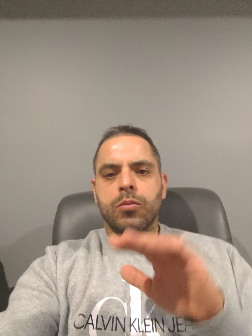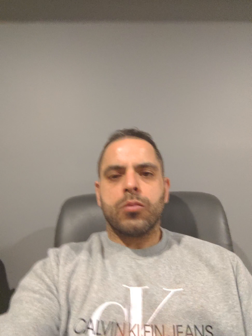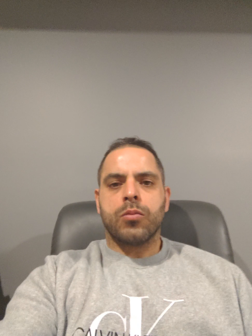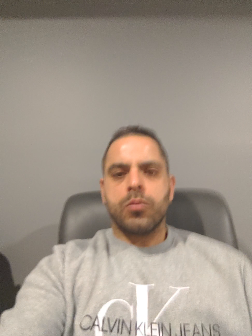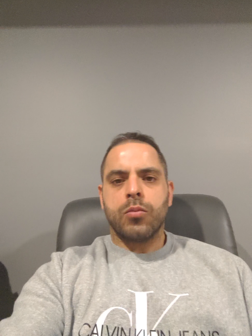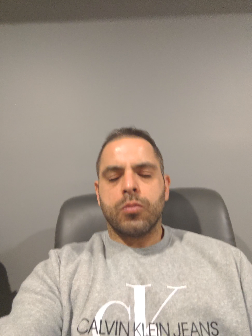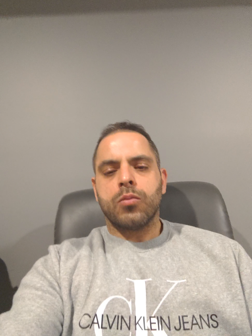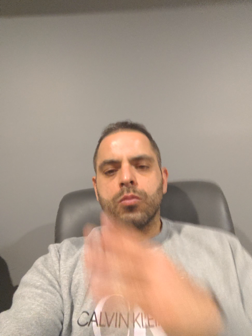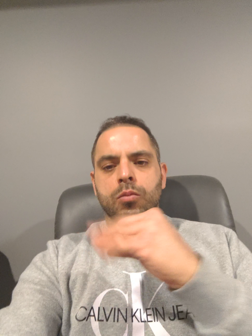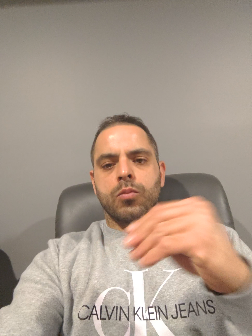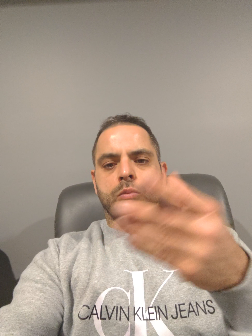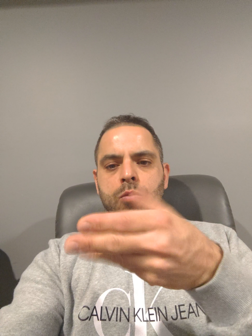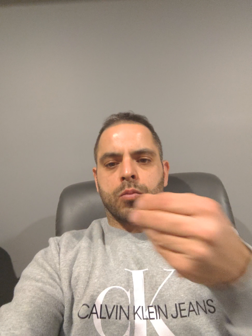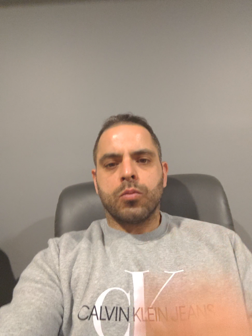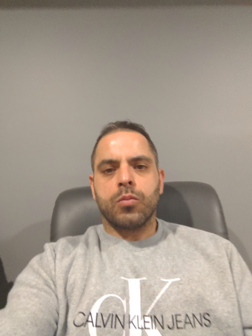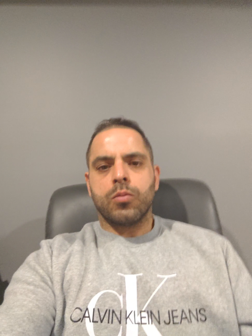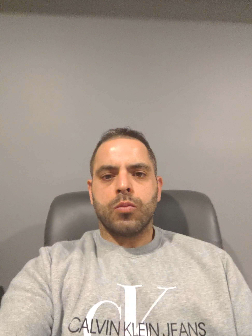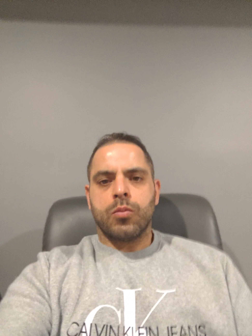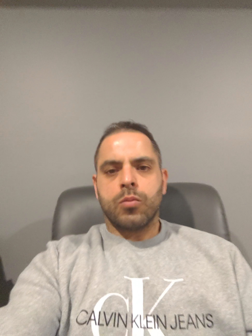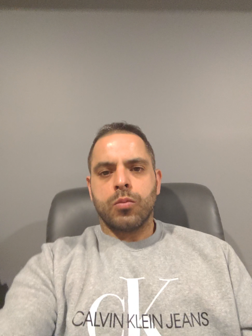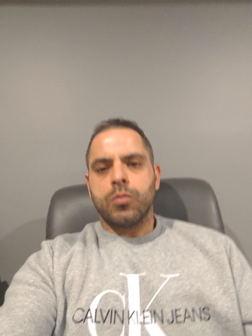story